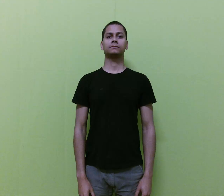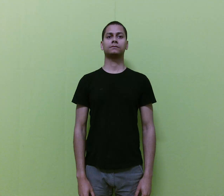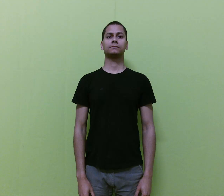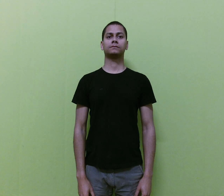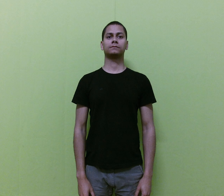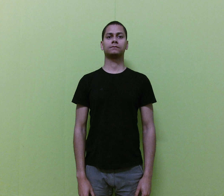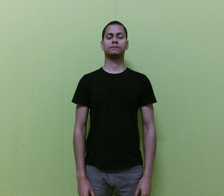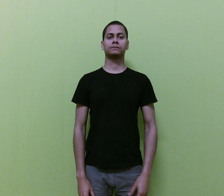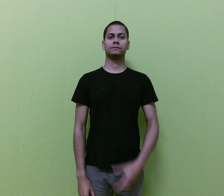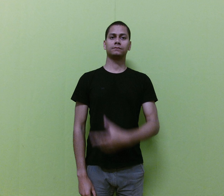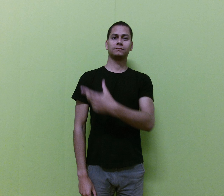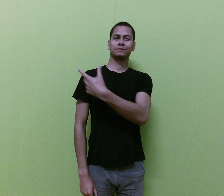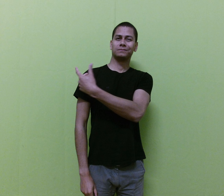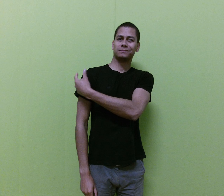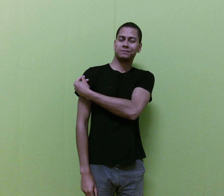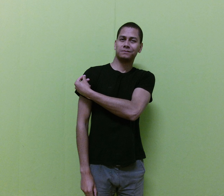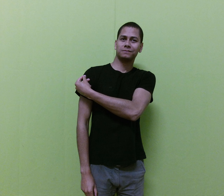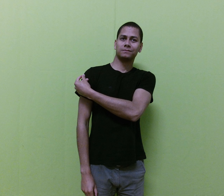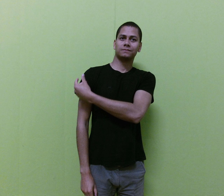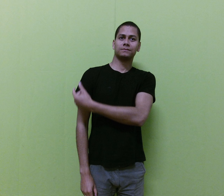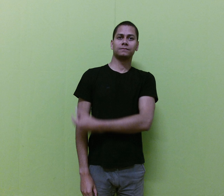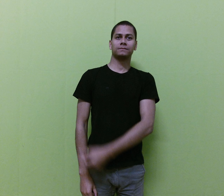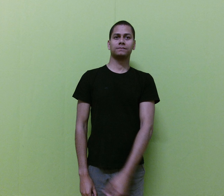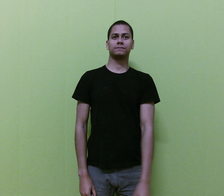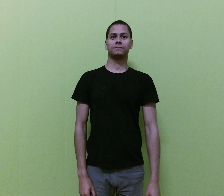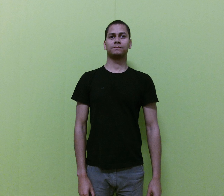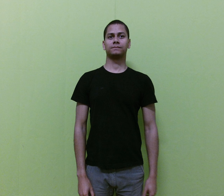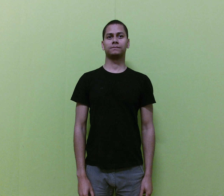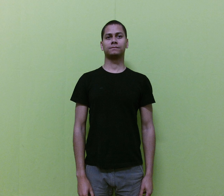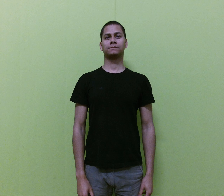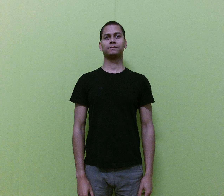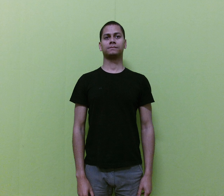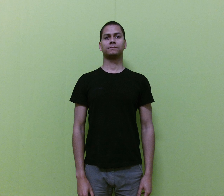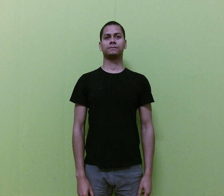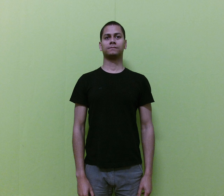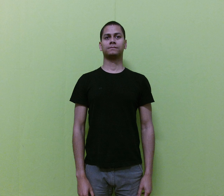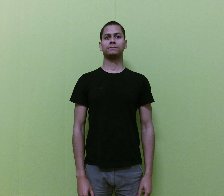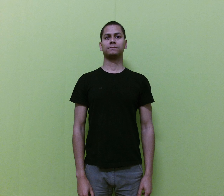vacina